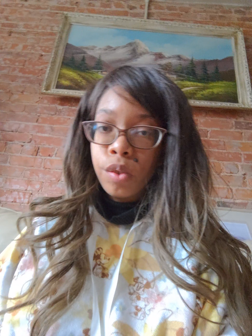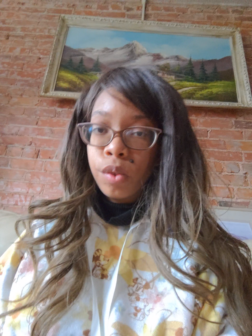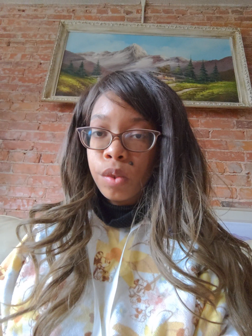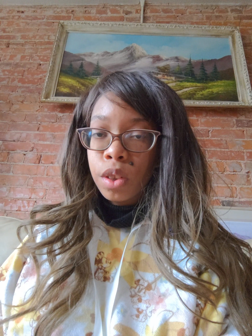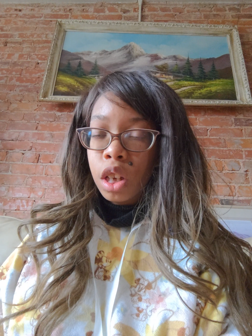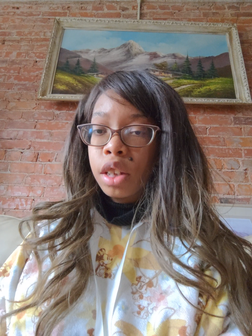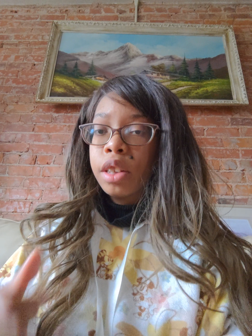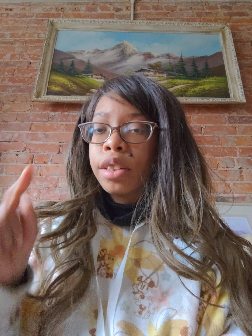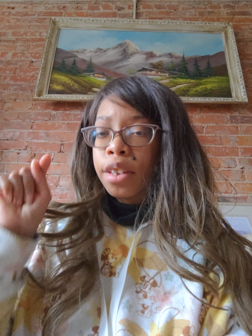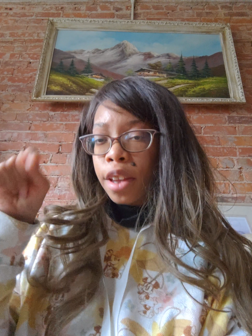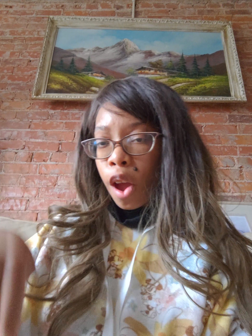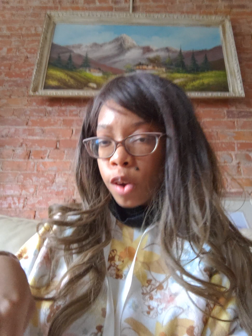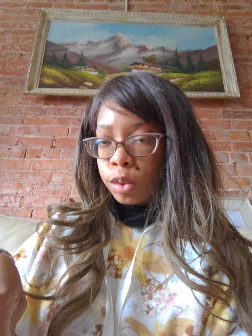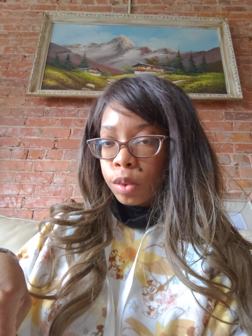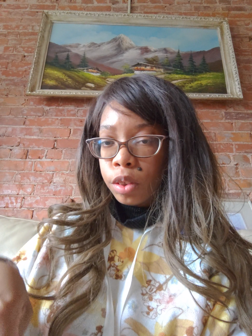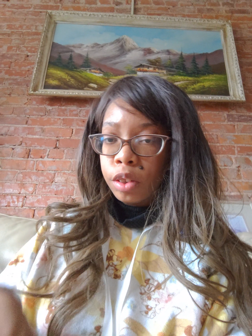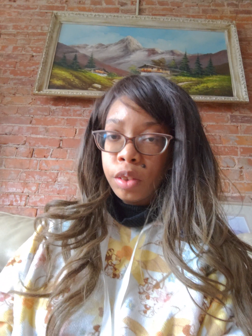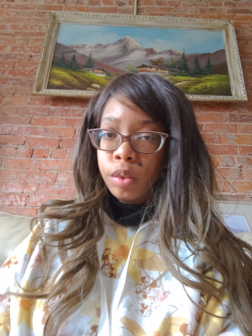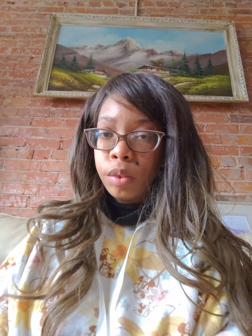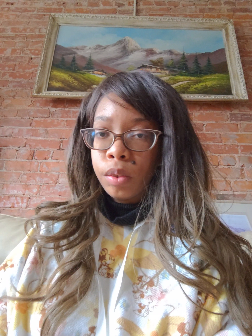down